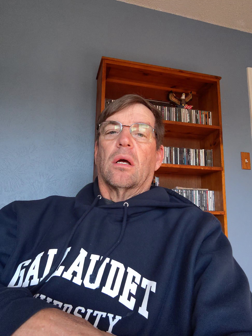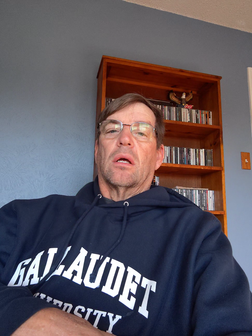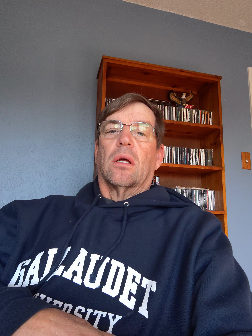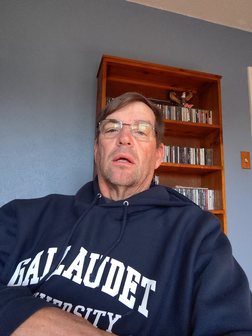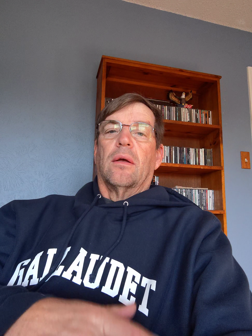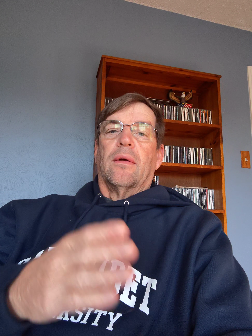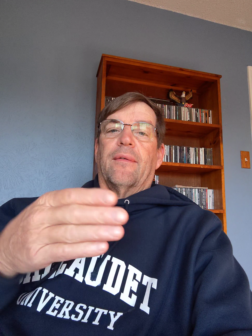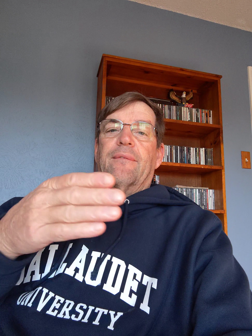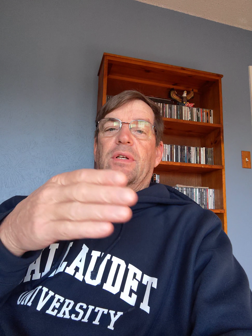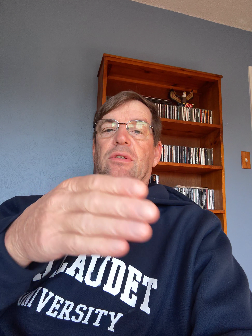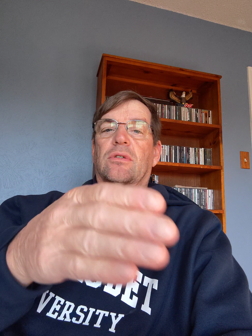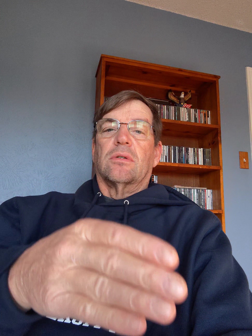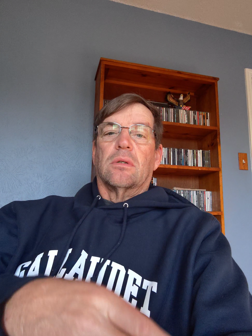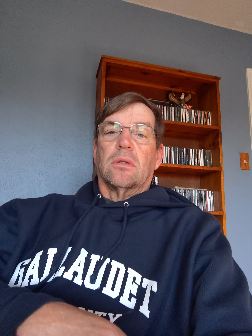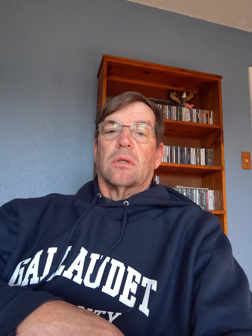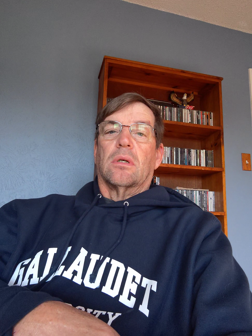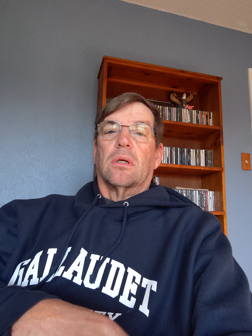fish